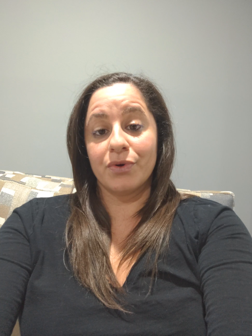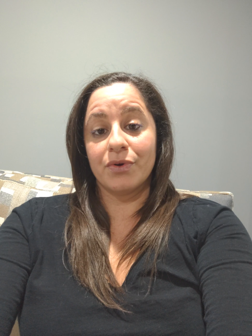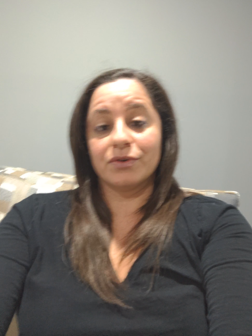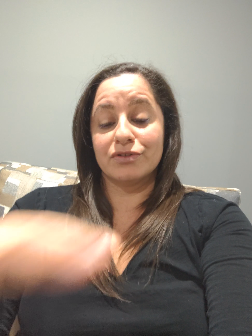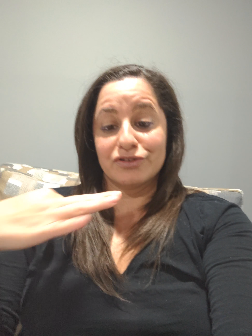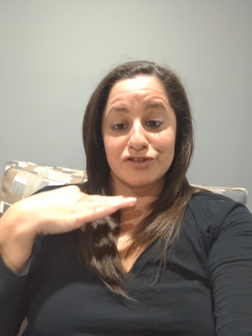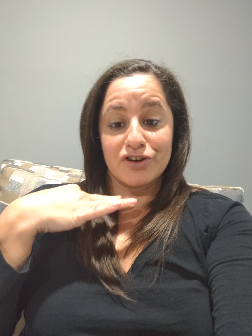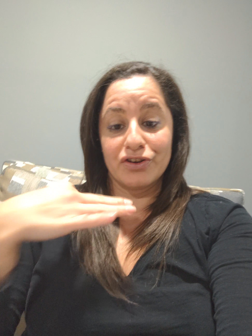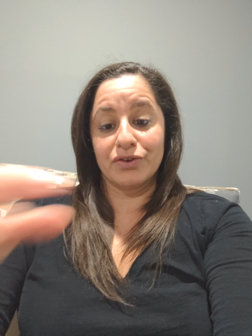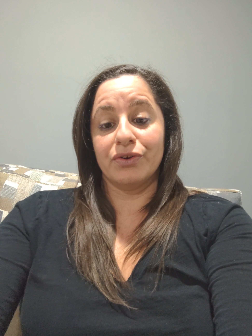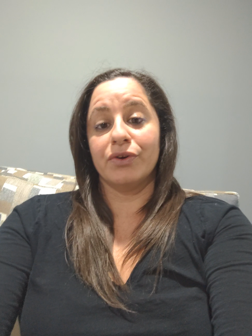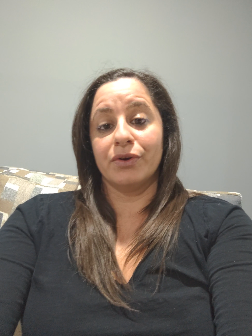shirt